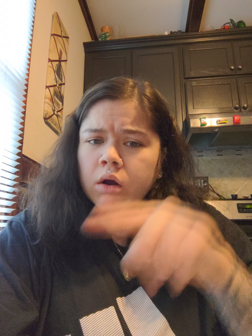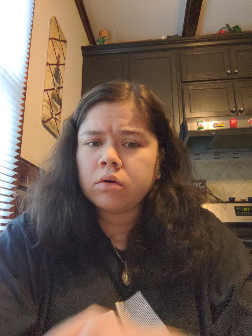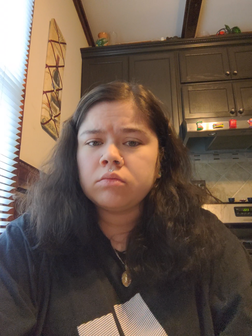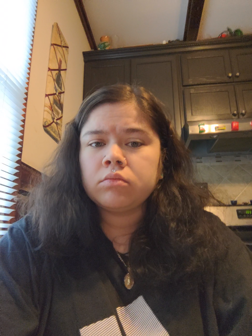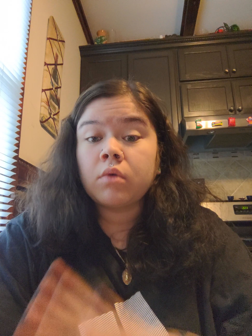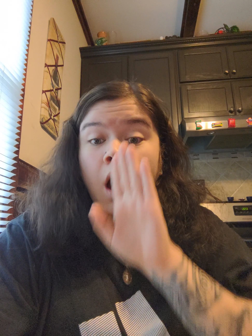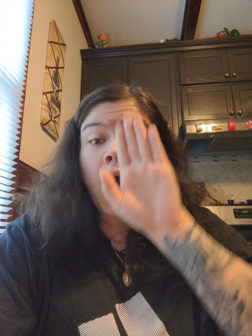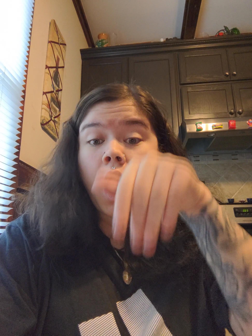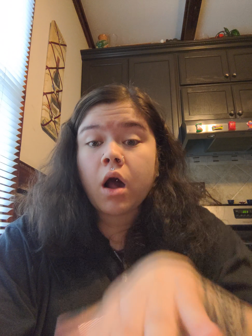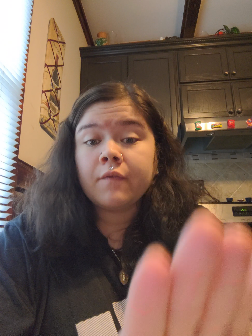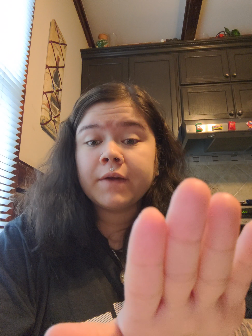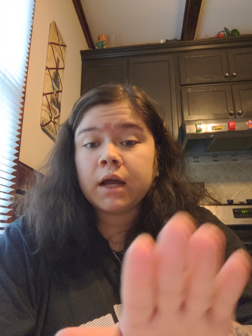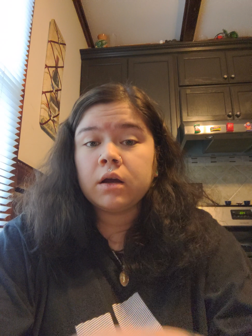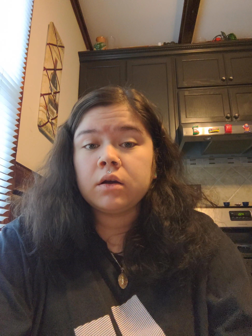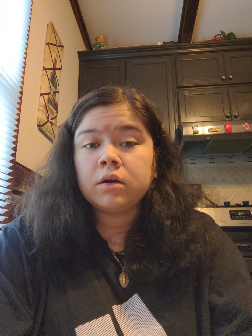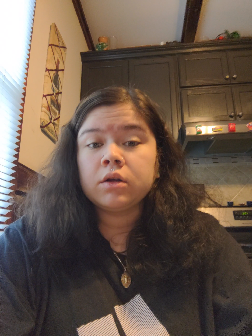elephant